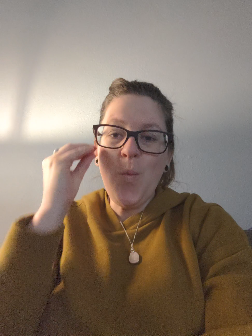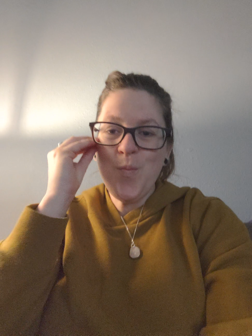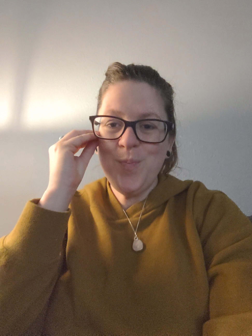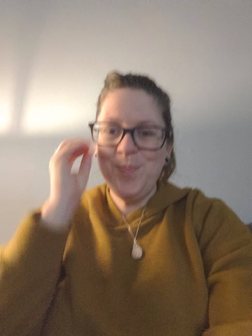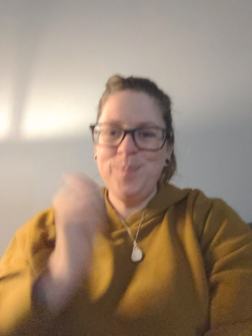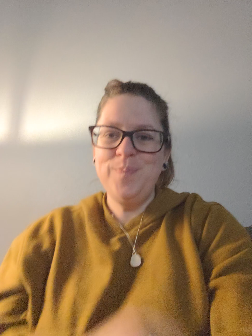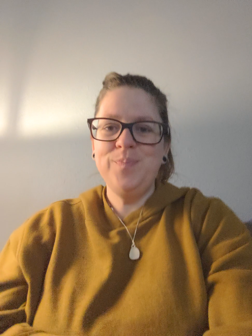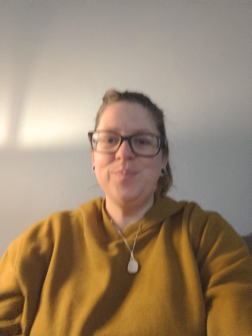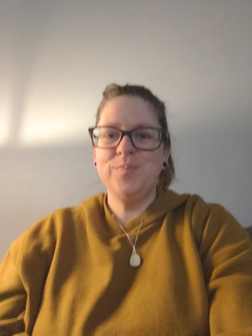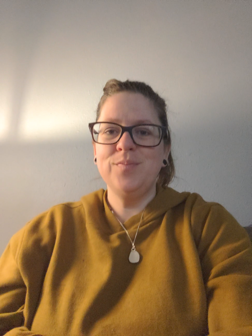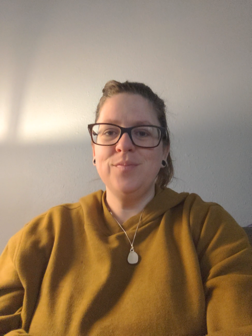home